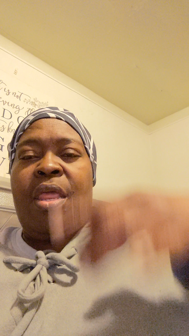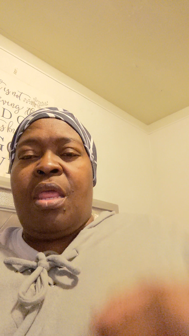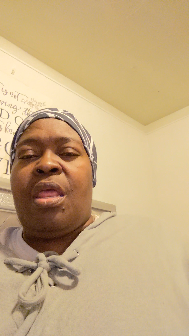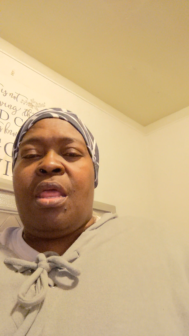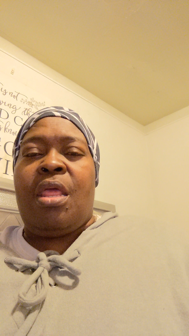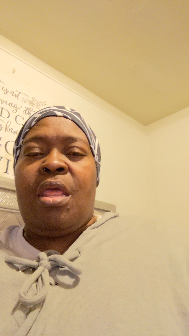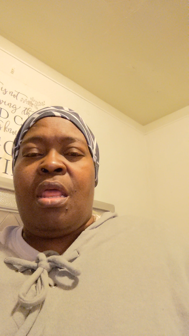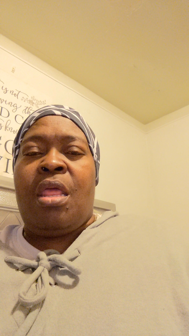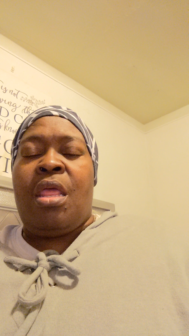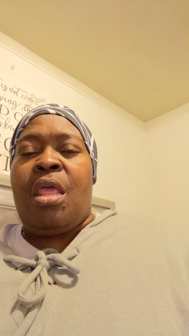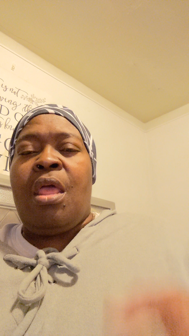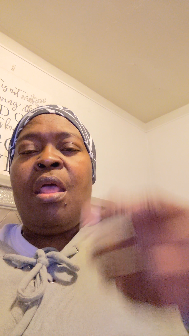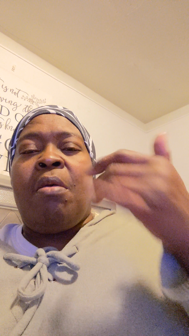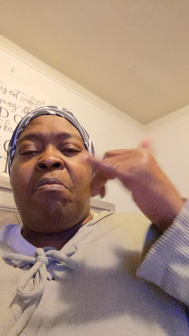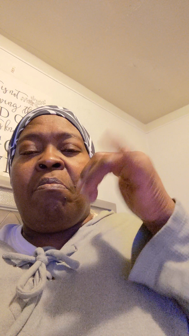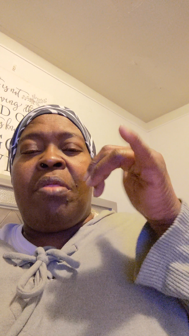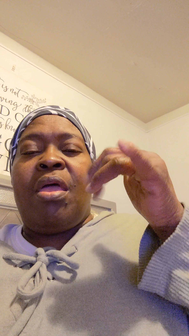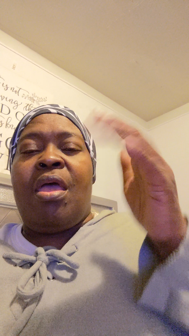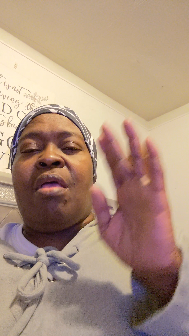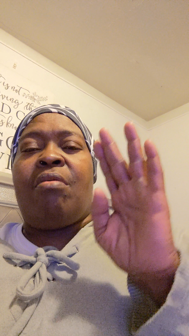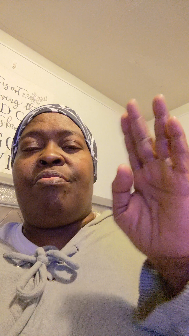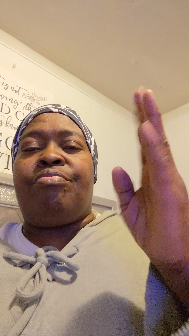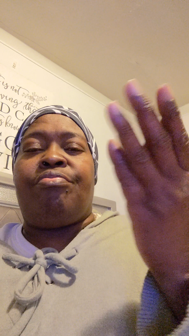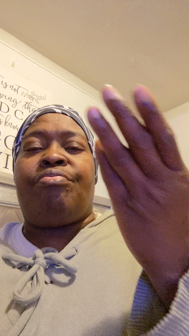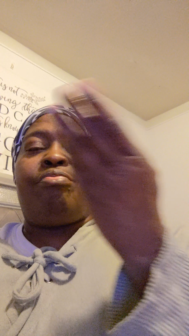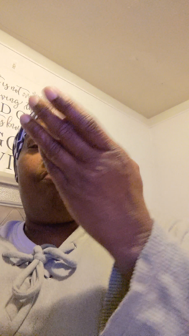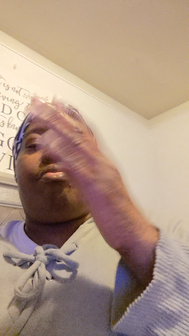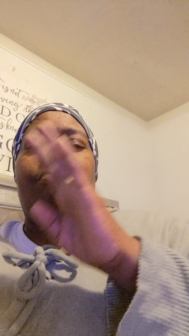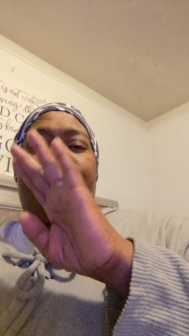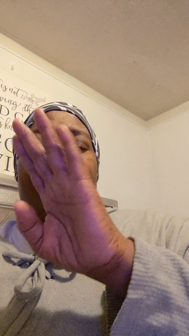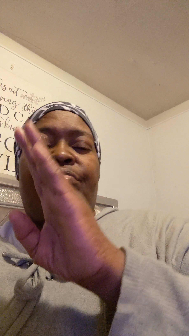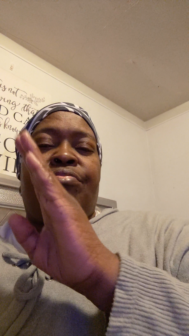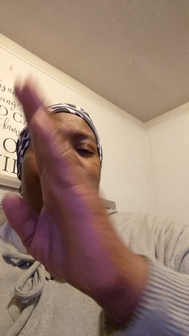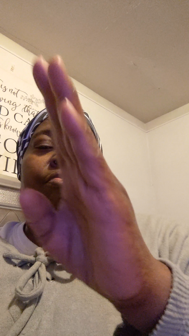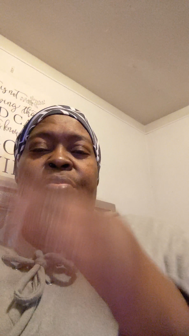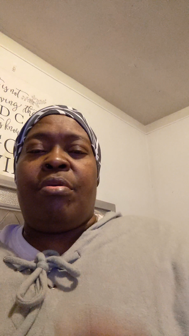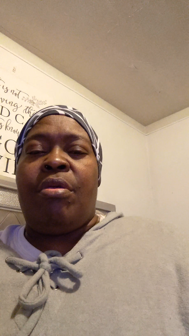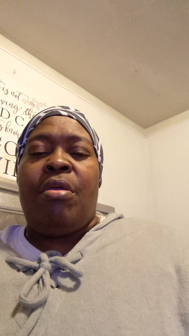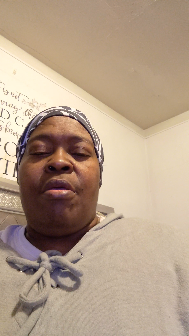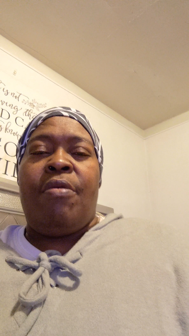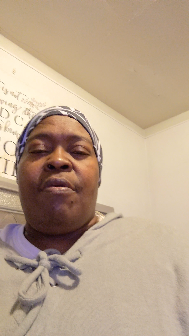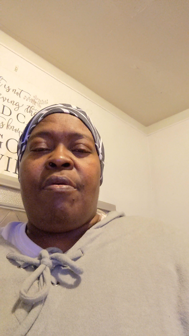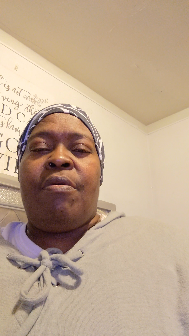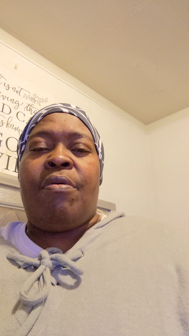playpen